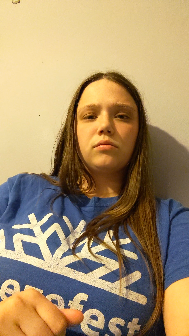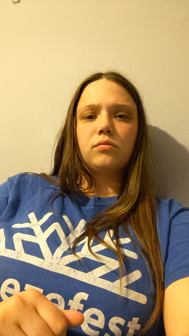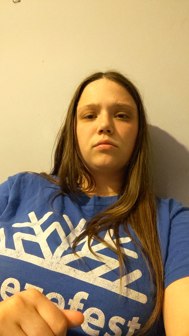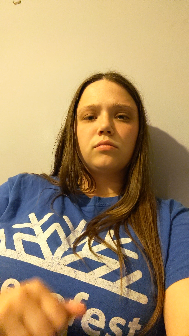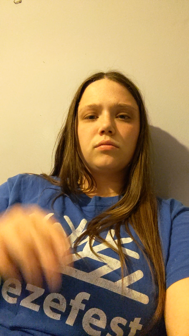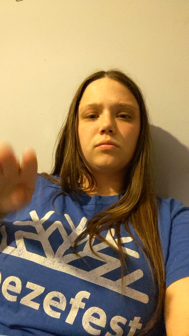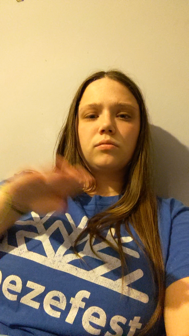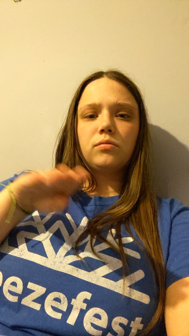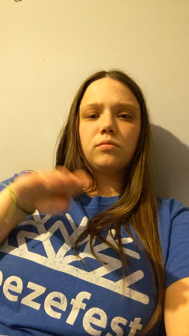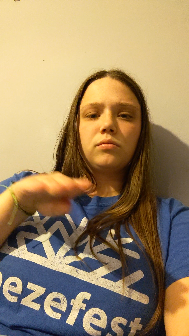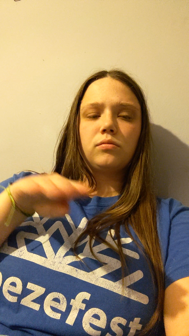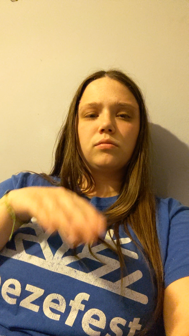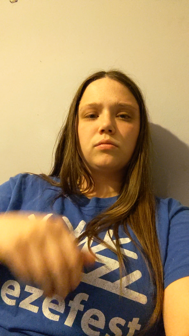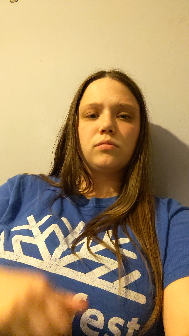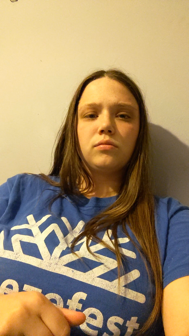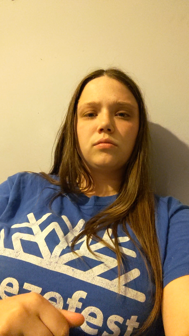boots